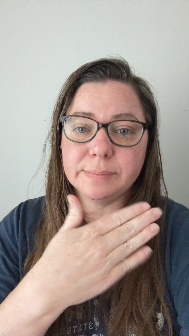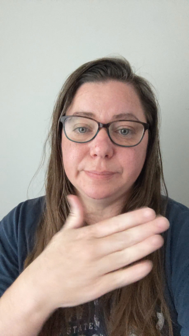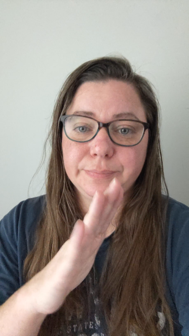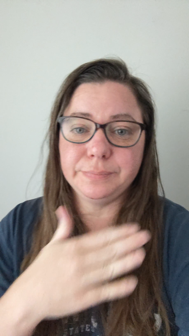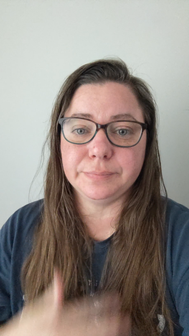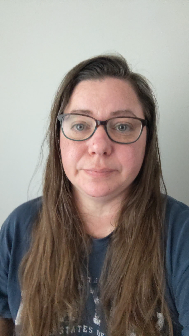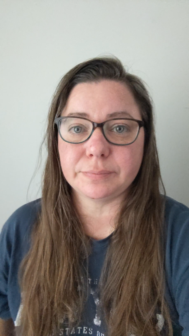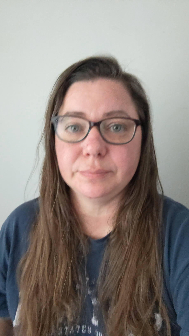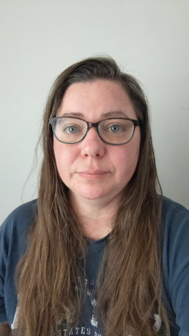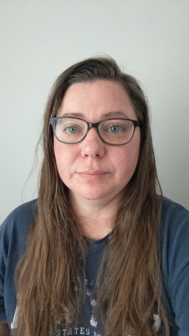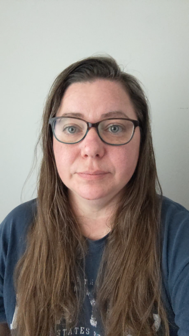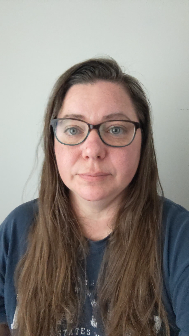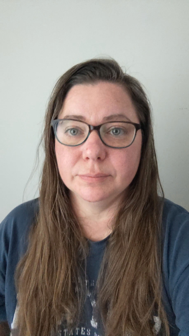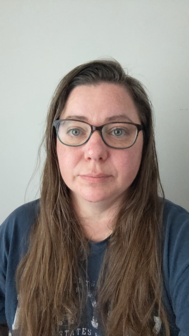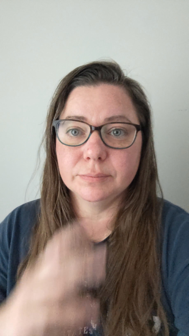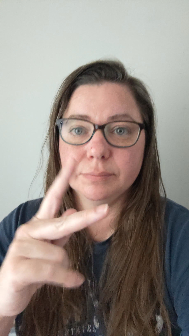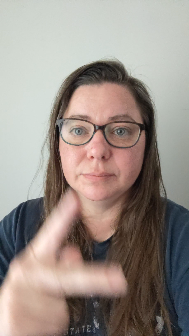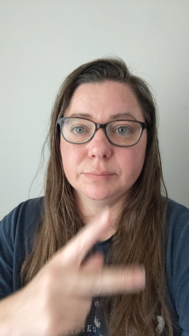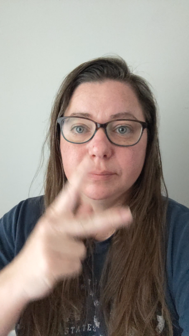careful